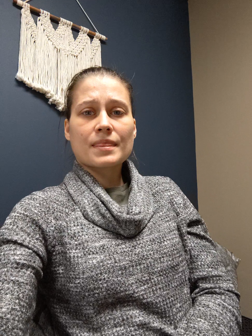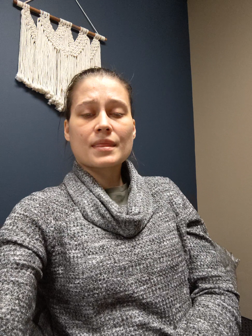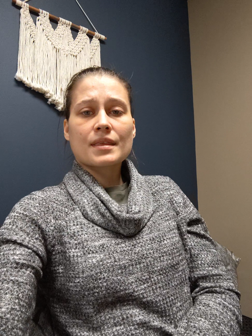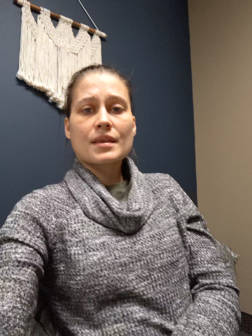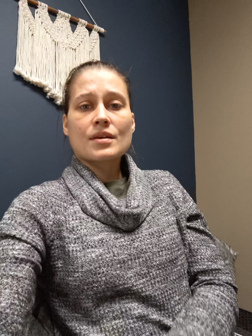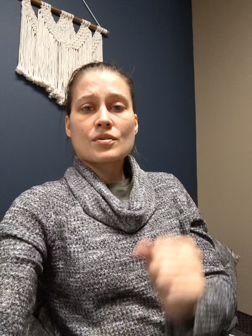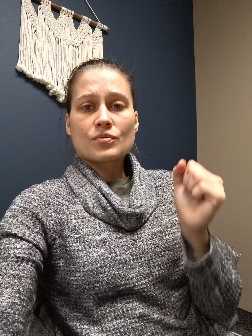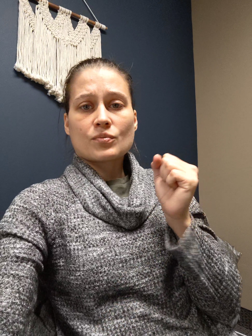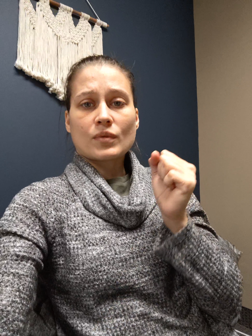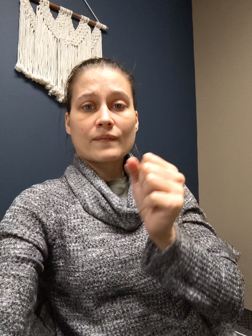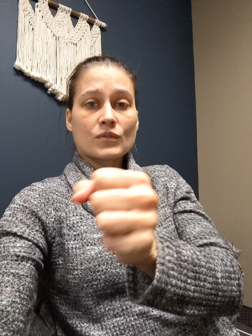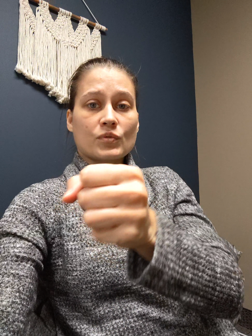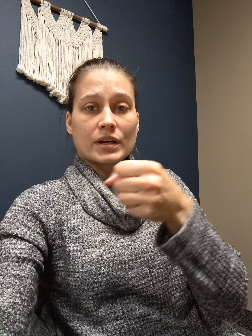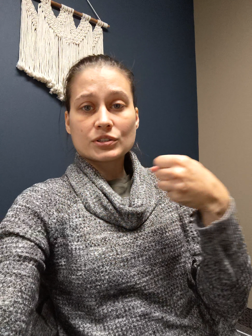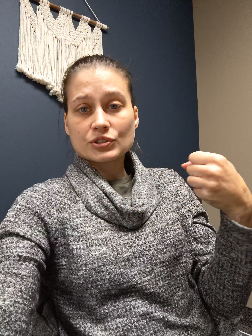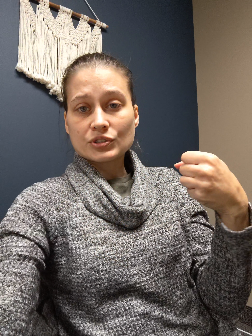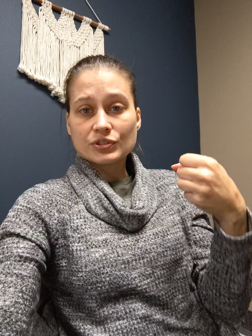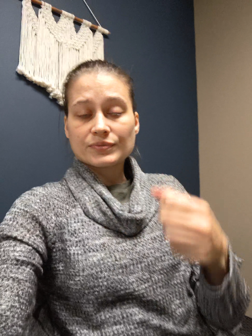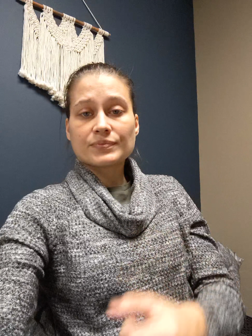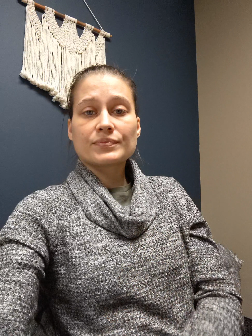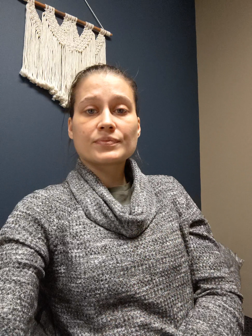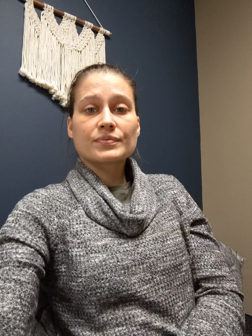refrigerator